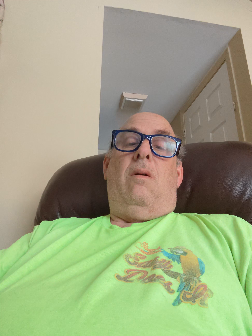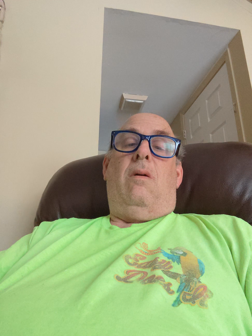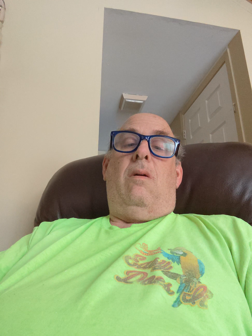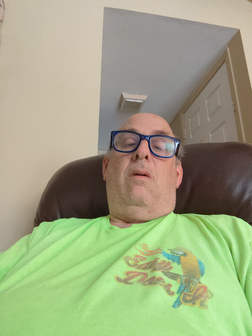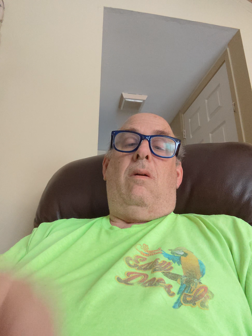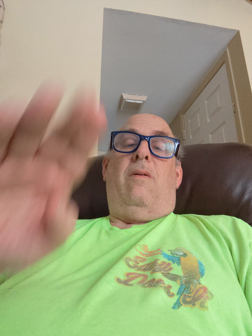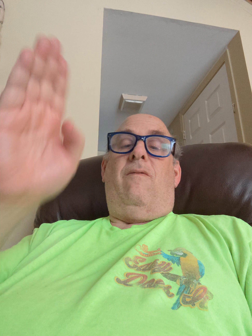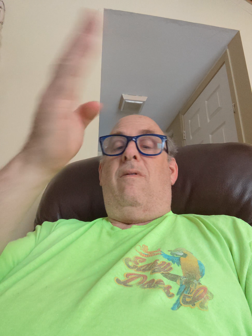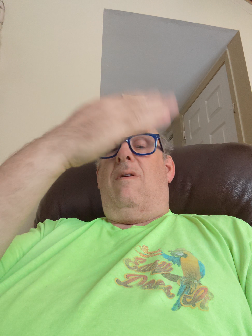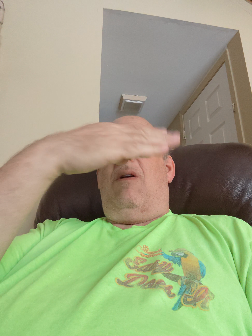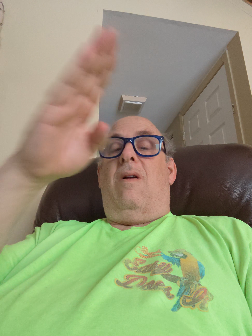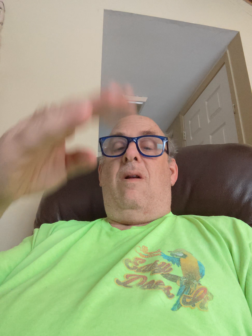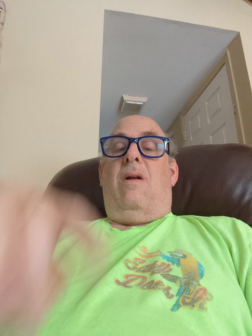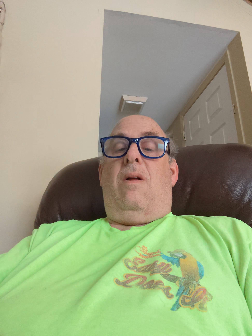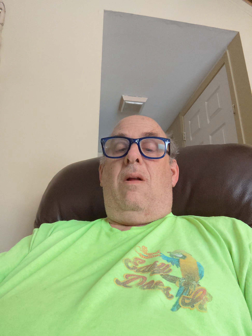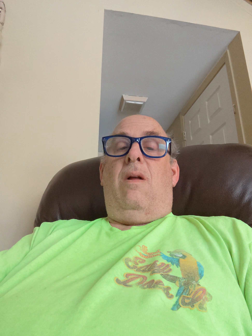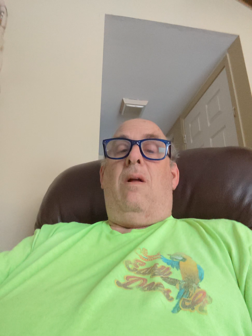flag